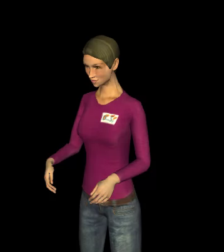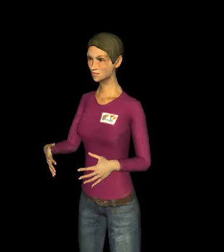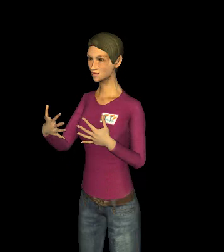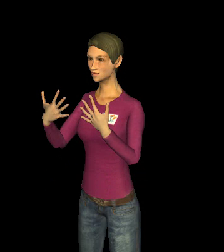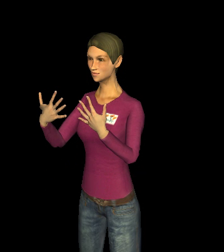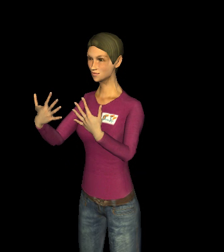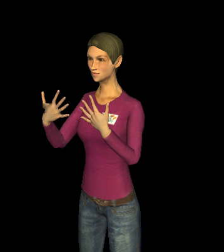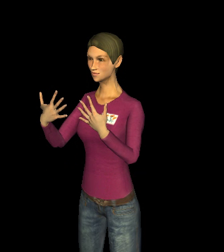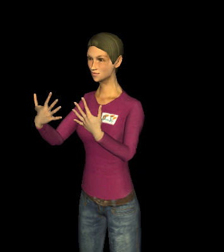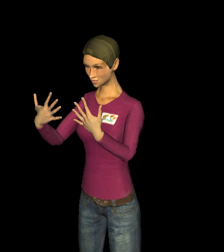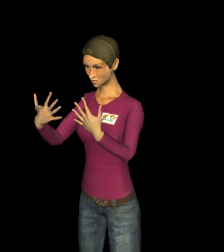يد